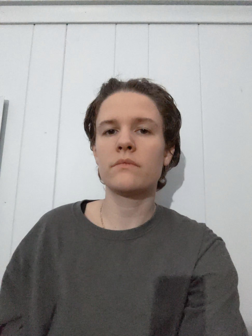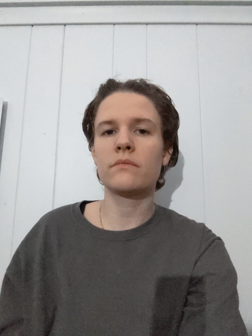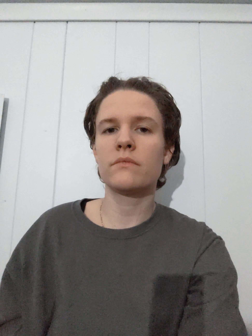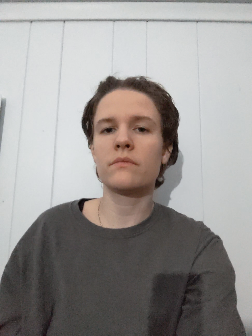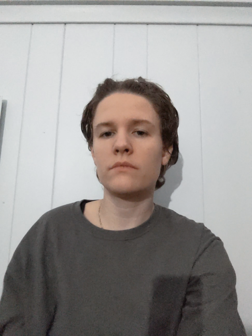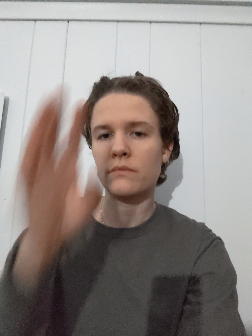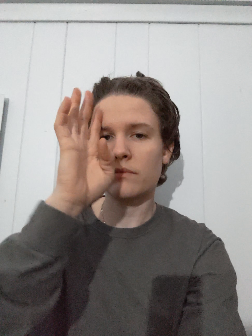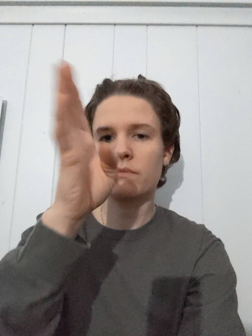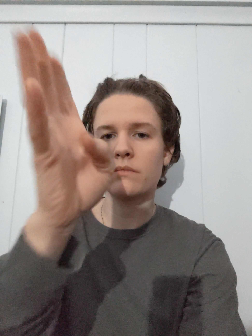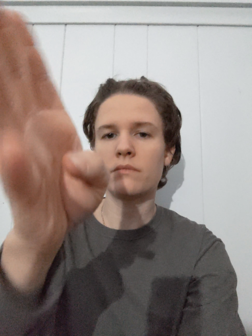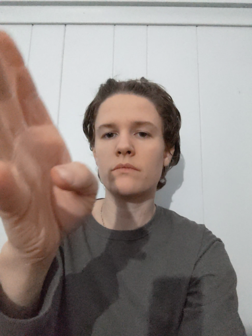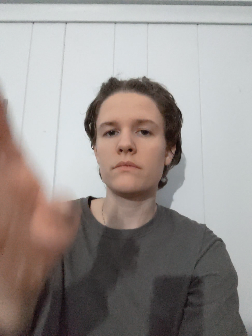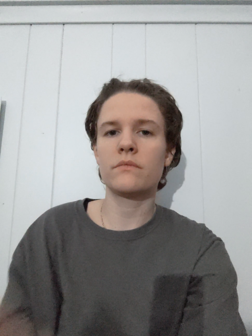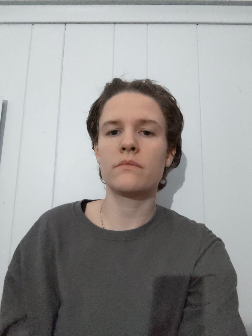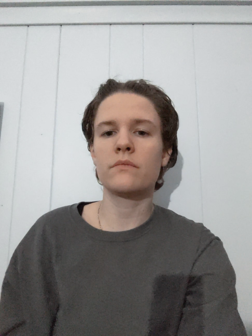pretend